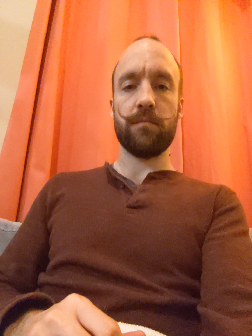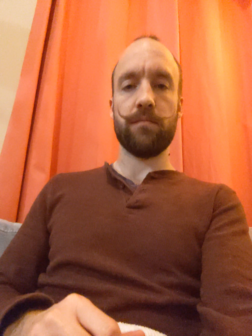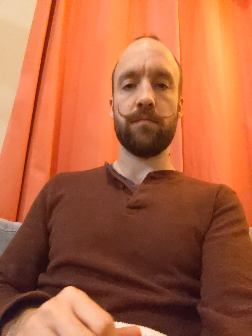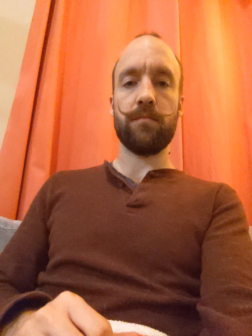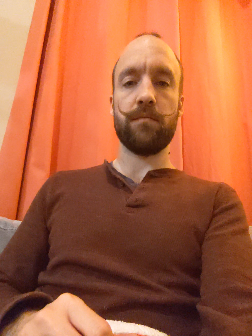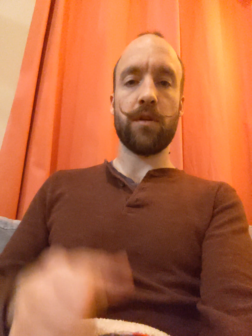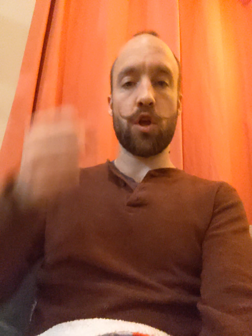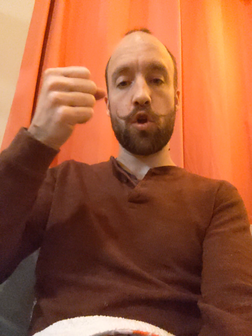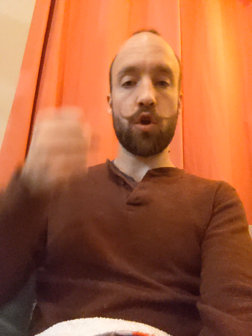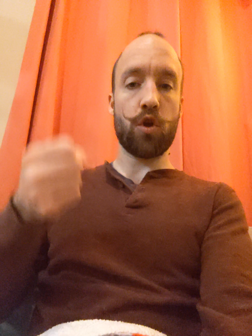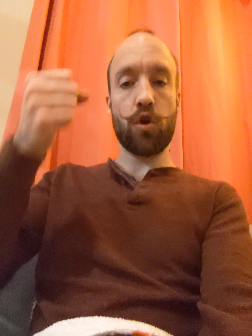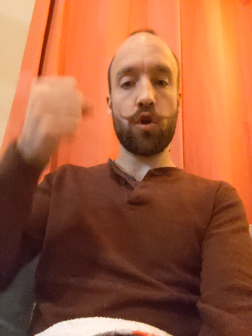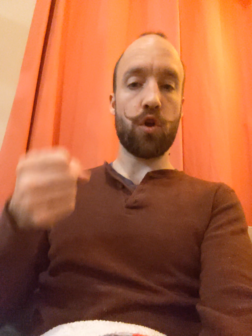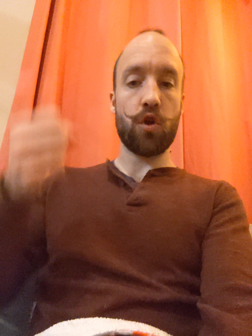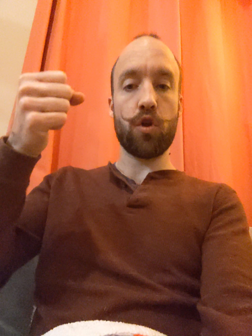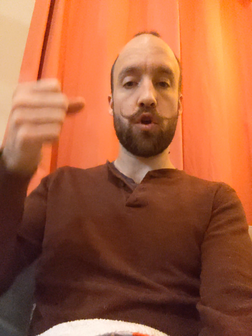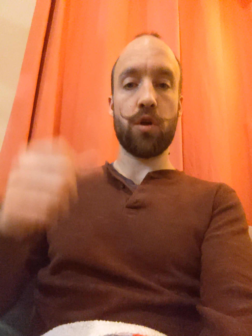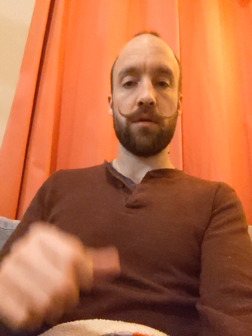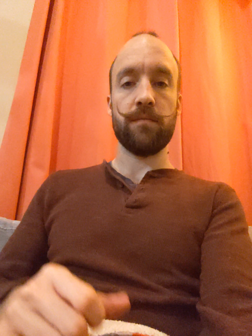car